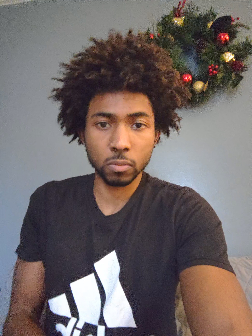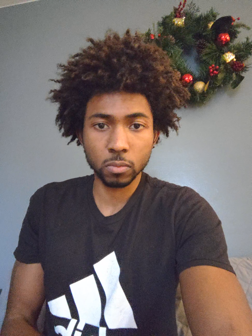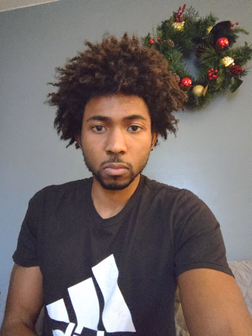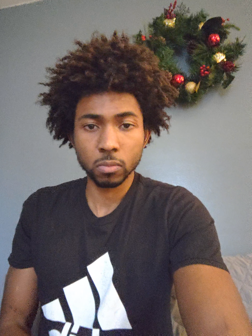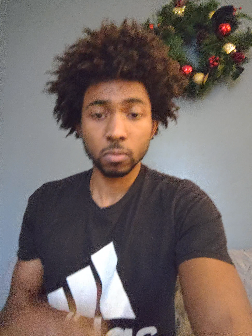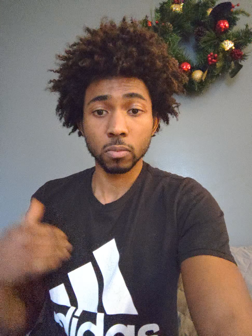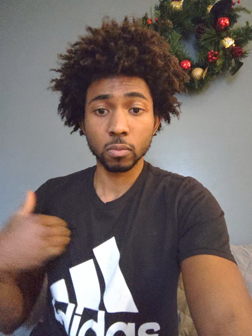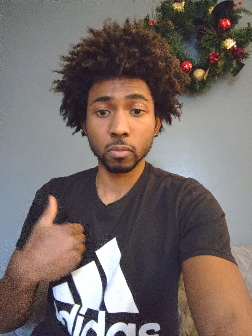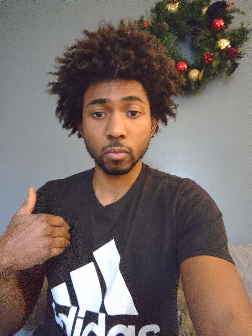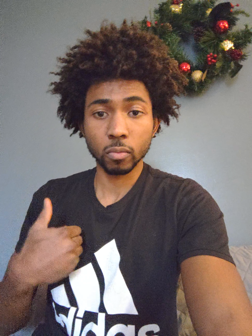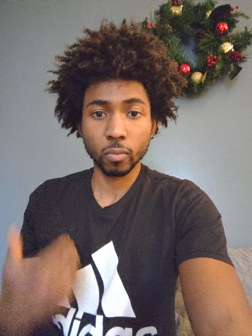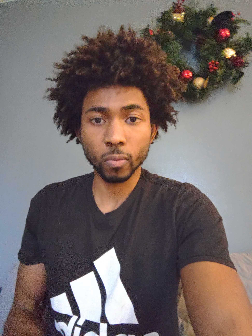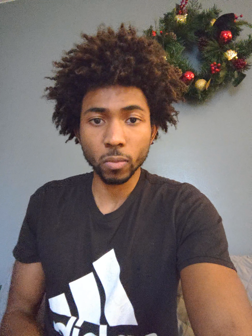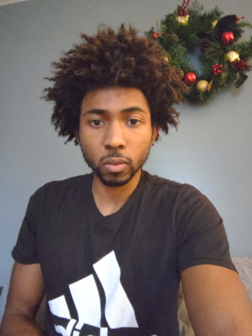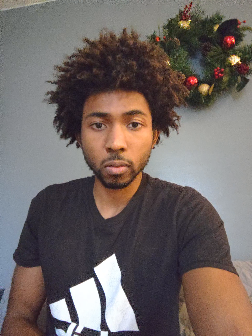animal